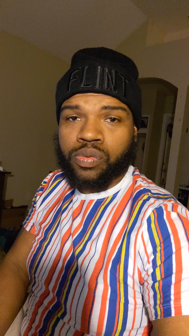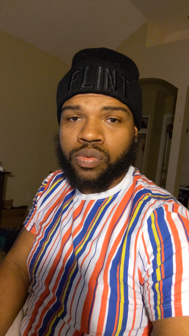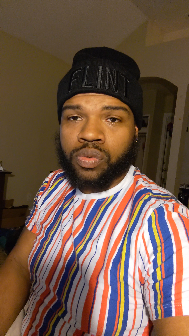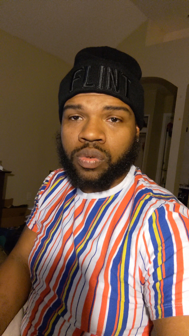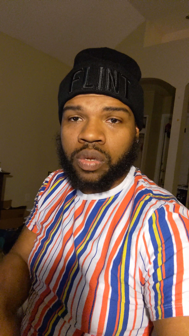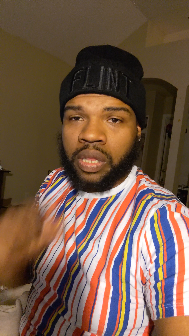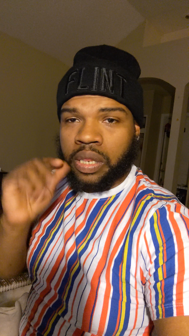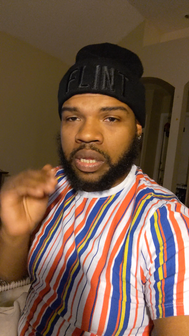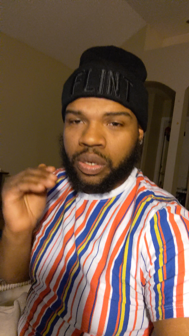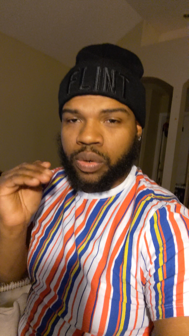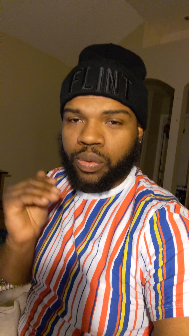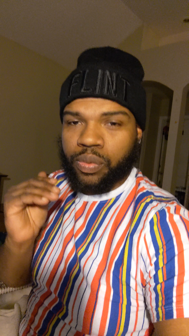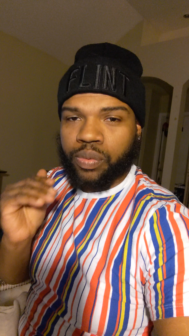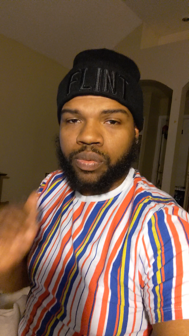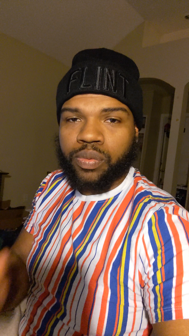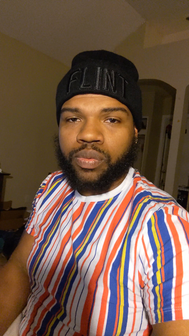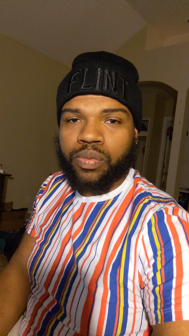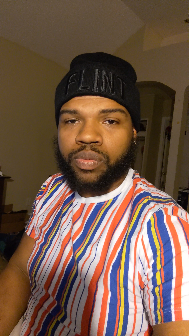little